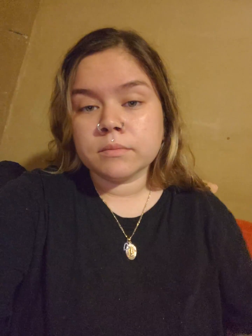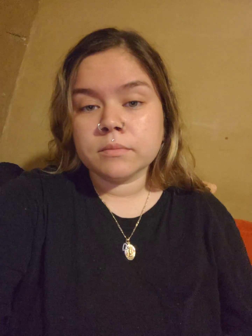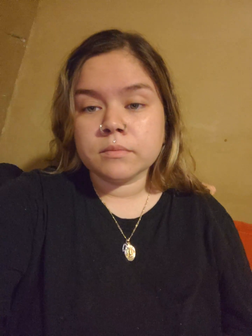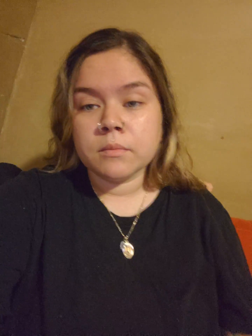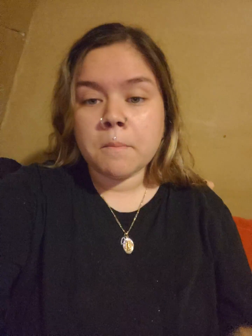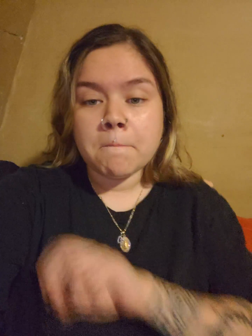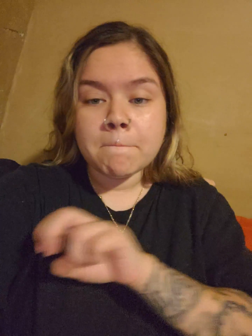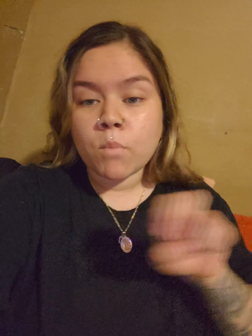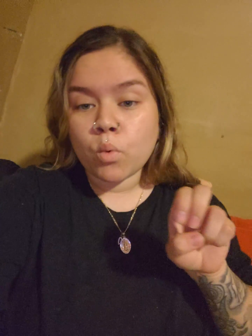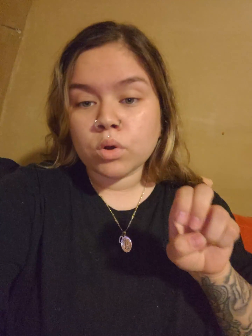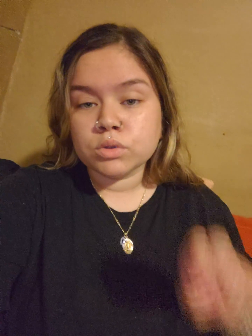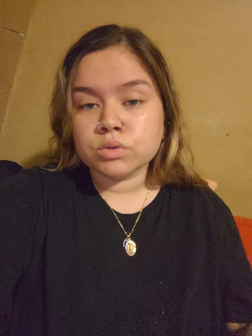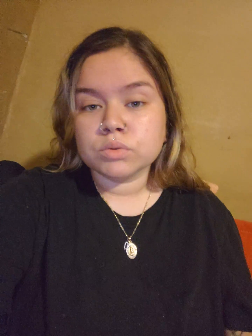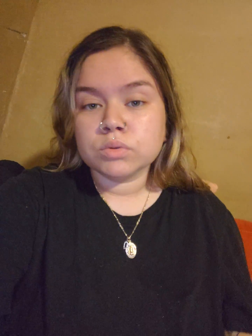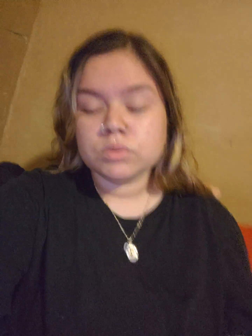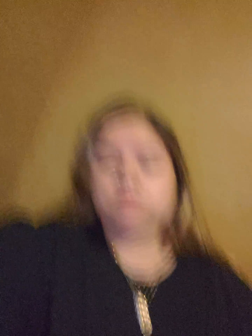porch